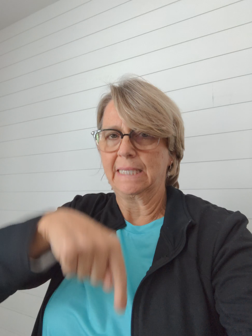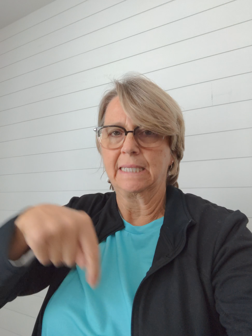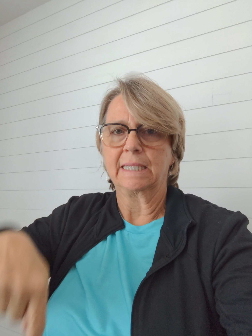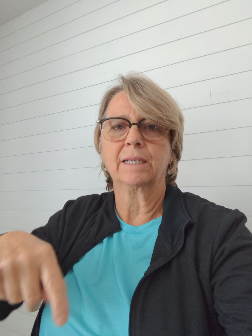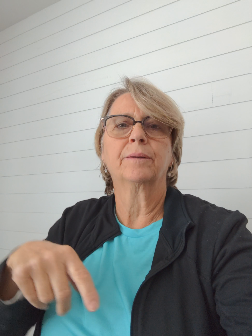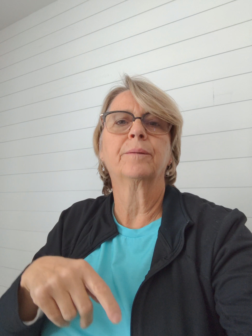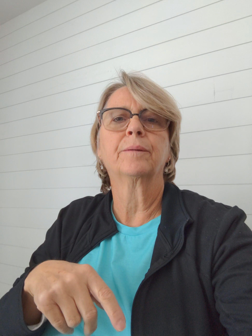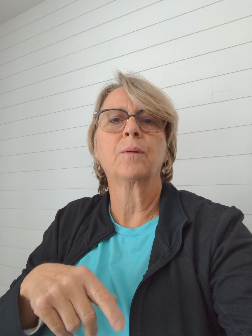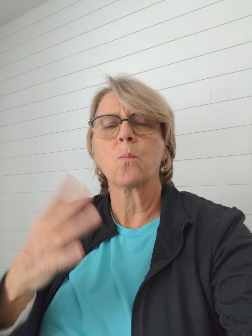feet